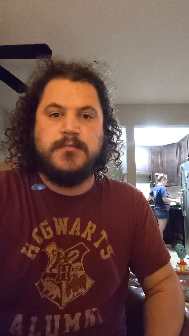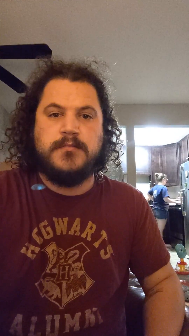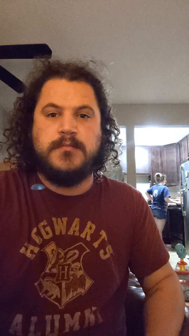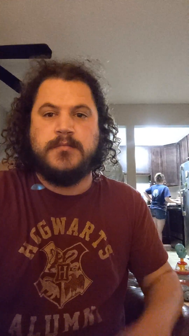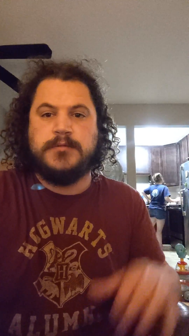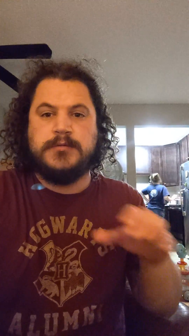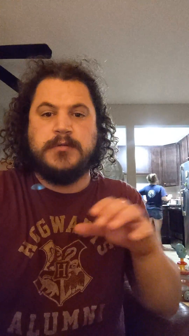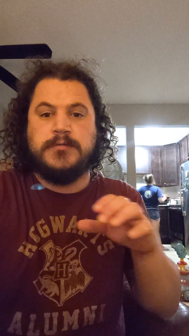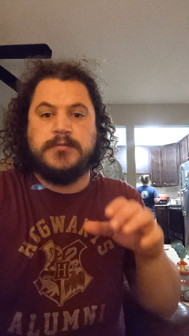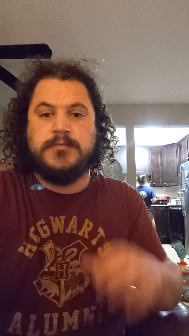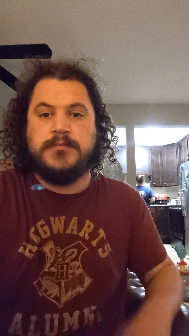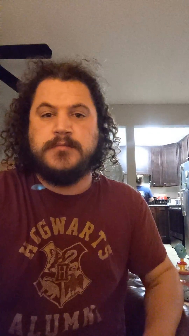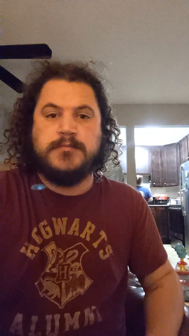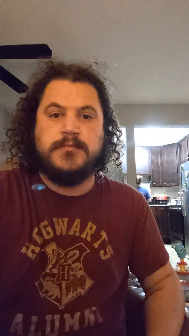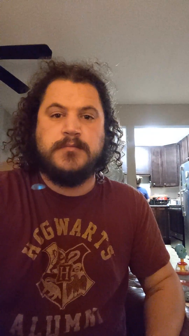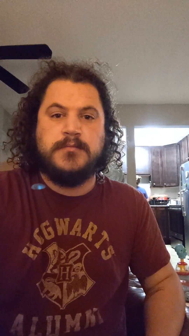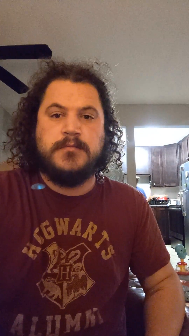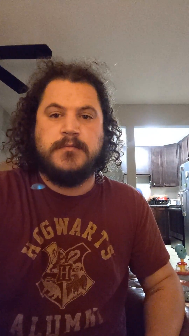does